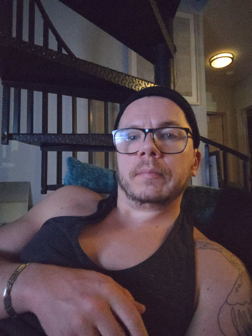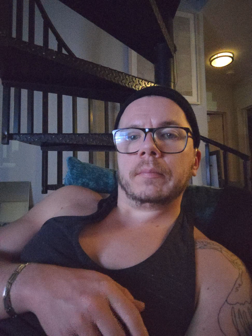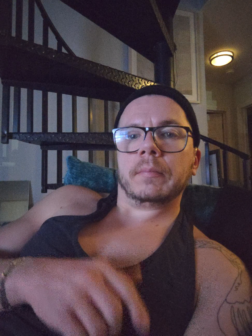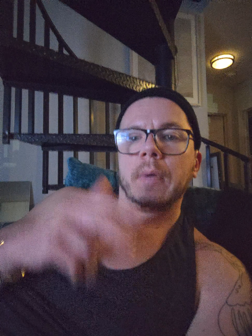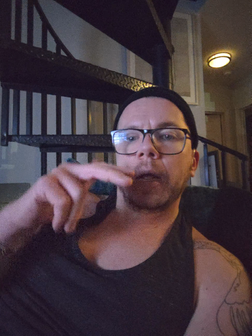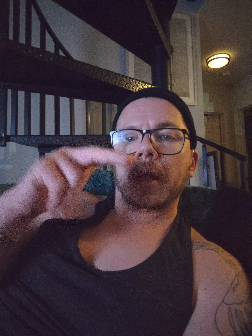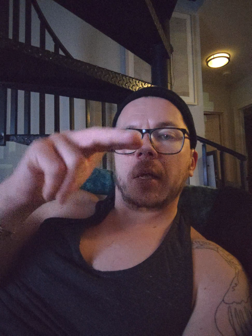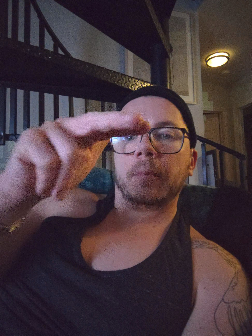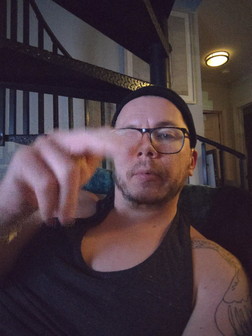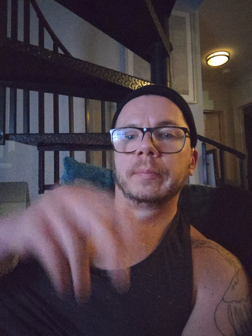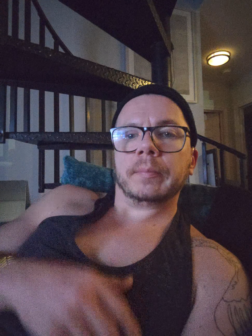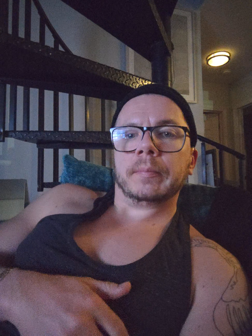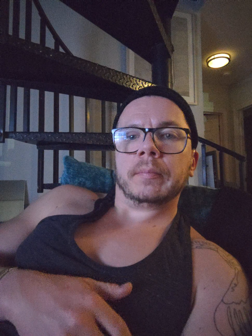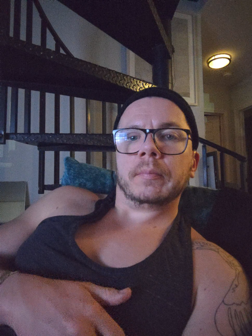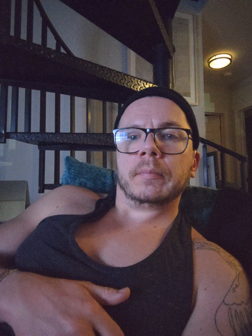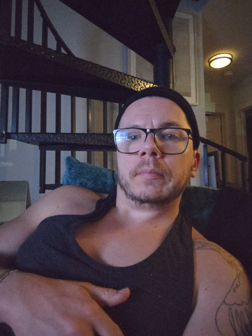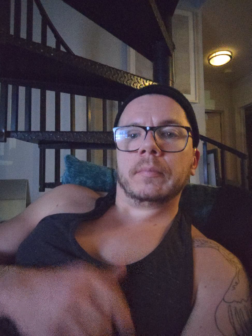helicopter